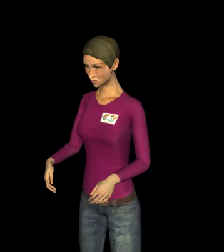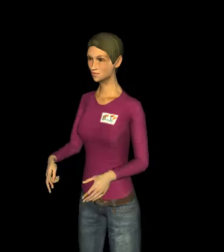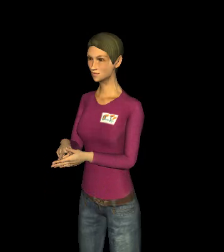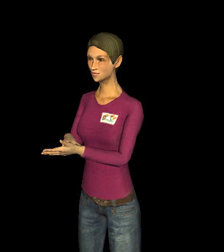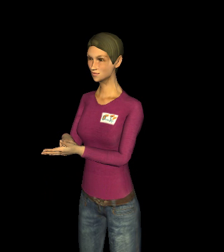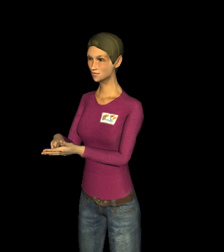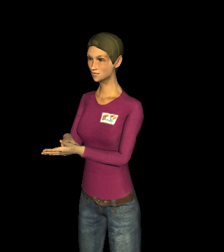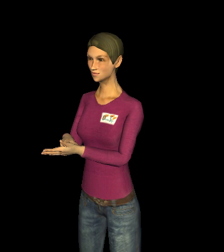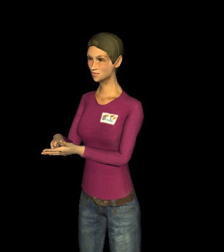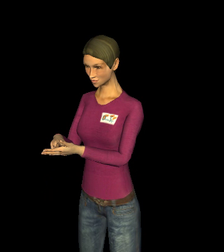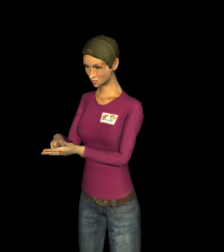يقرأ